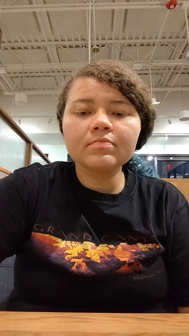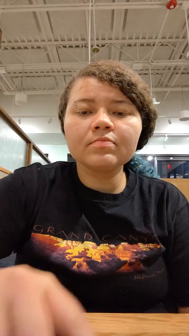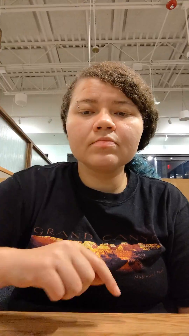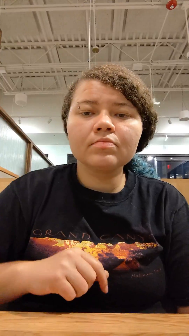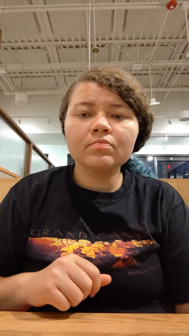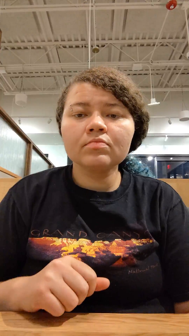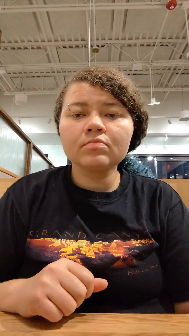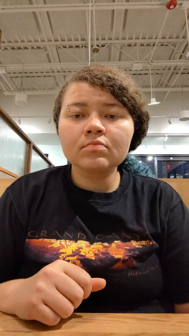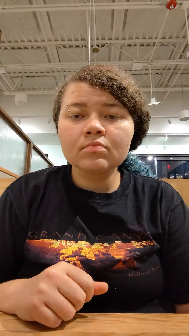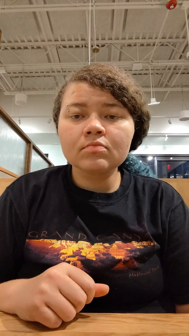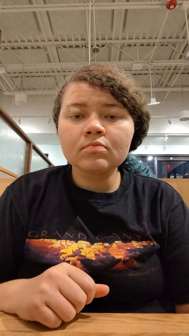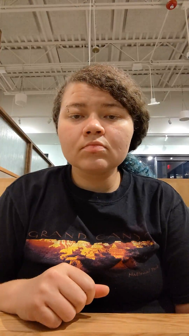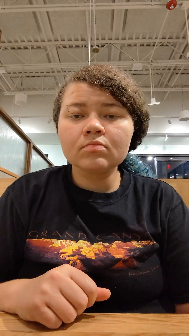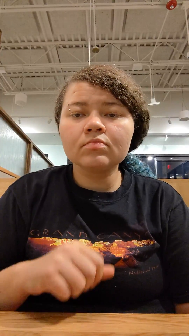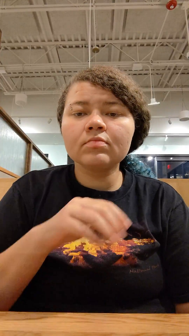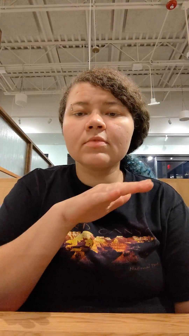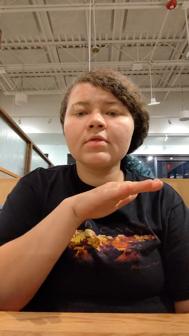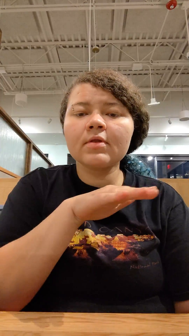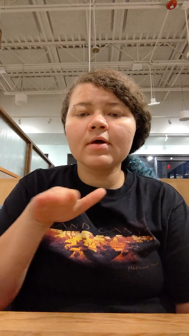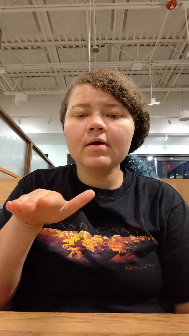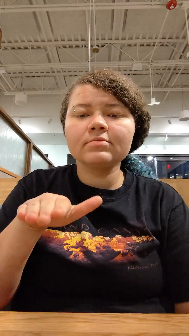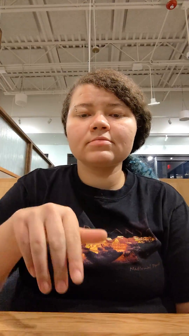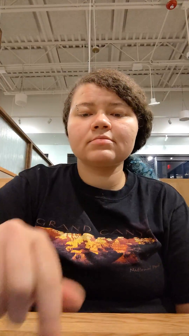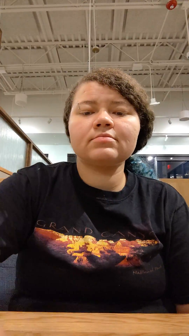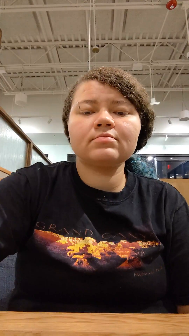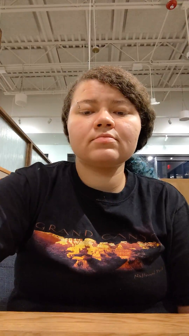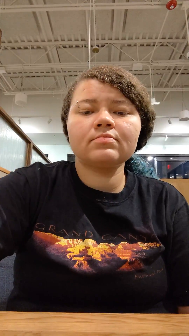nice